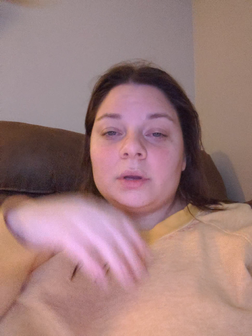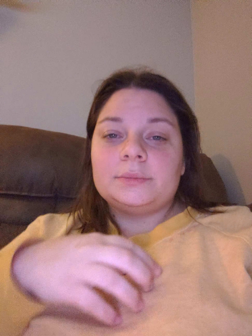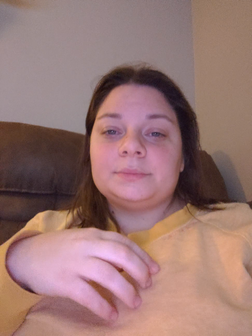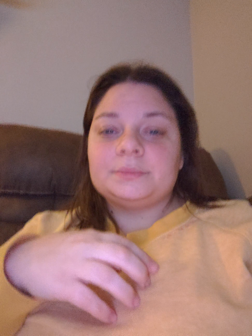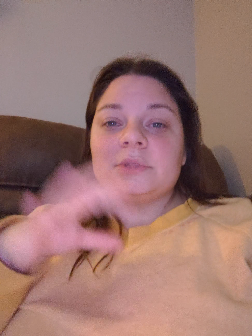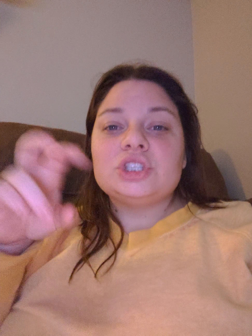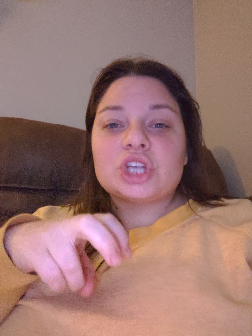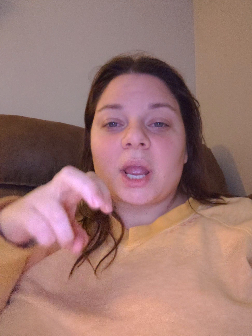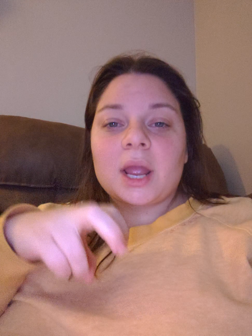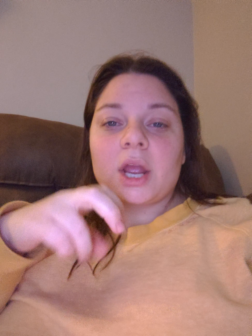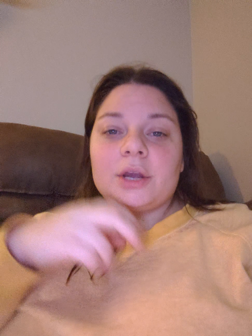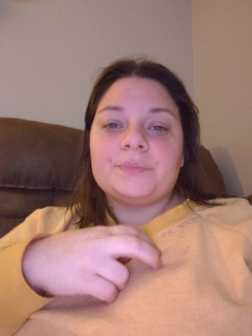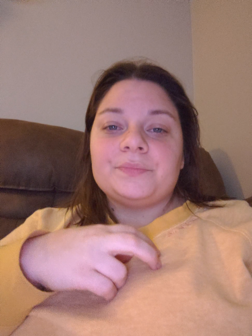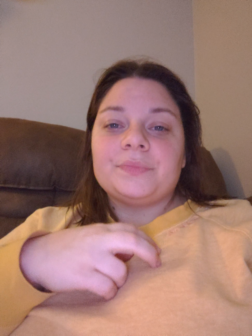chair